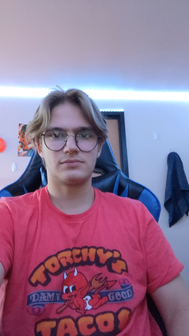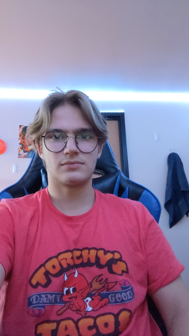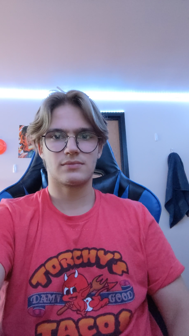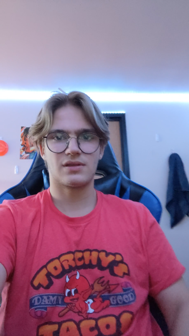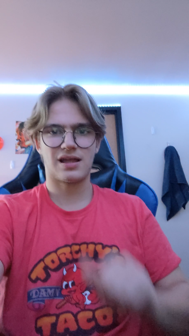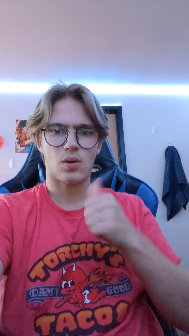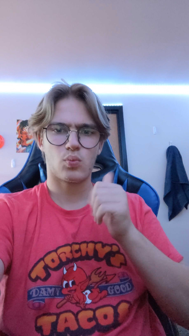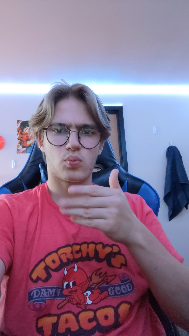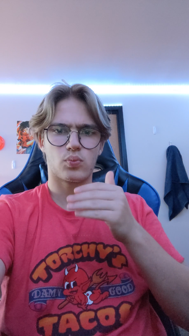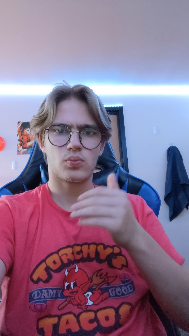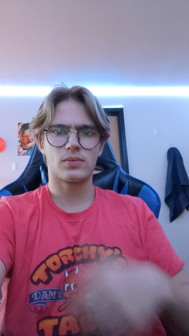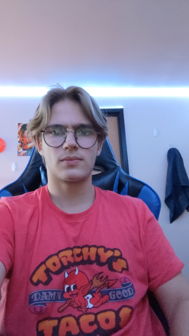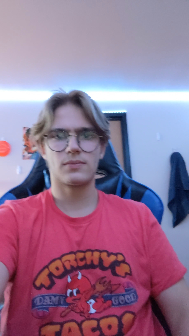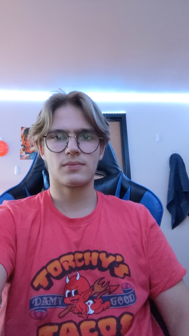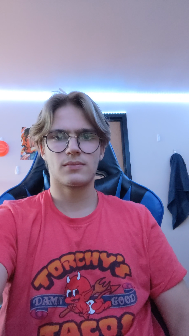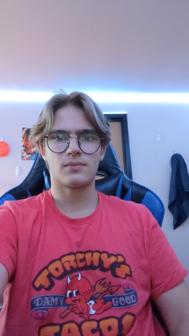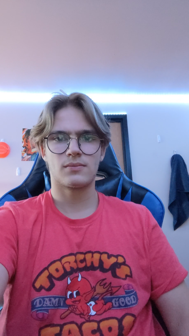how